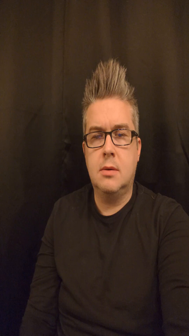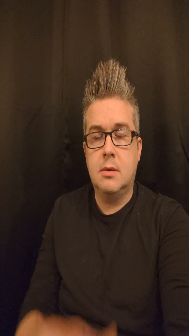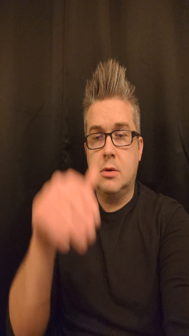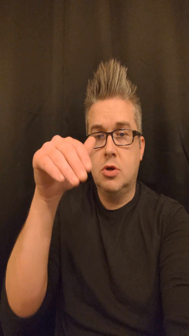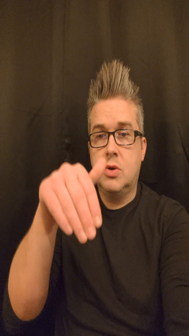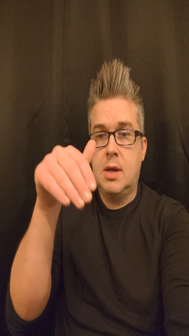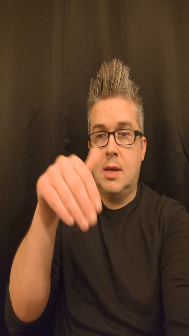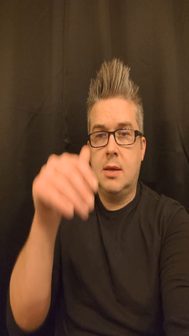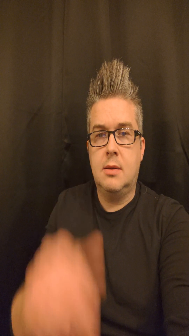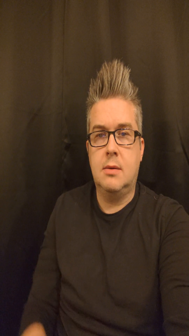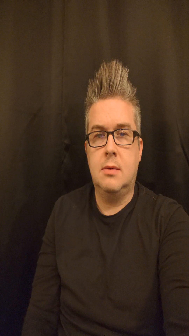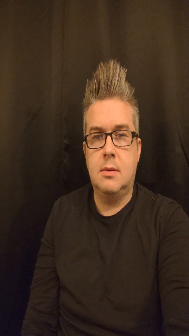night